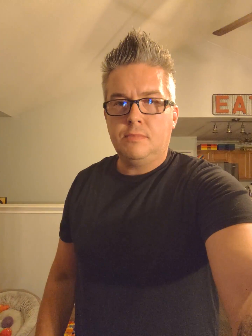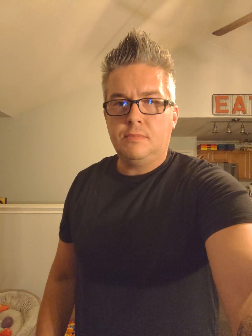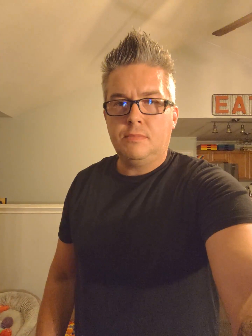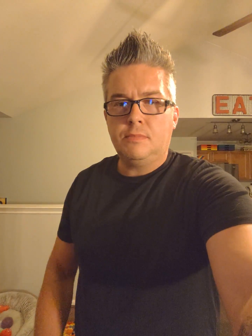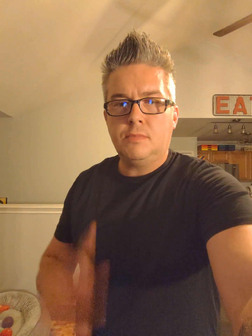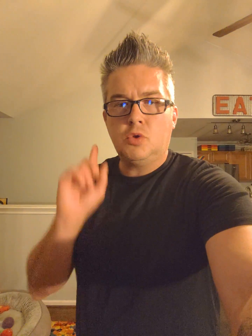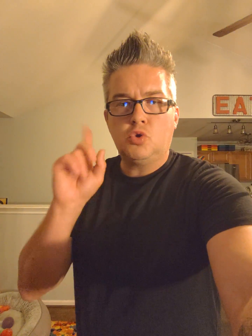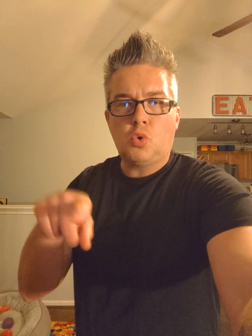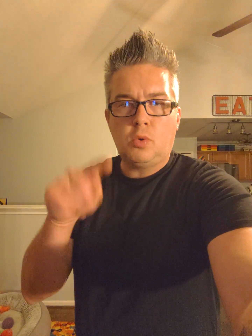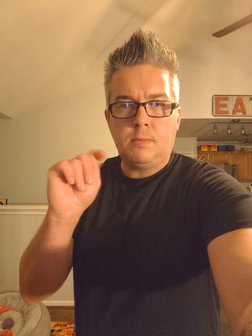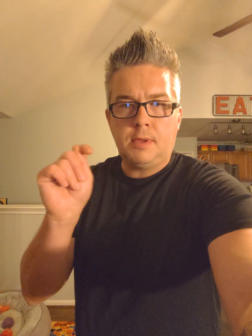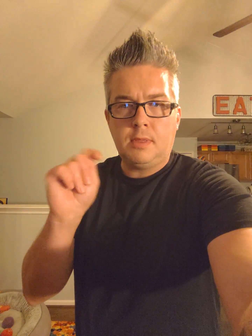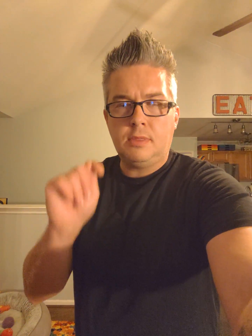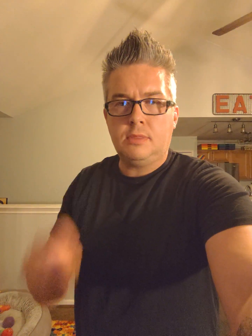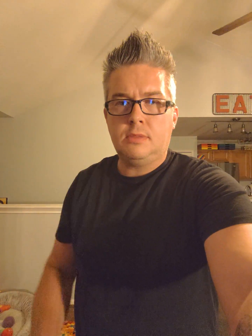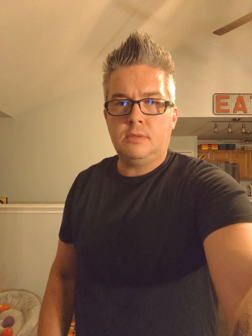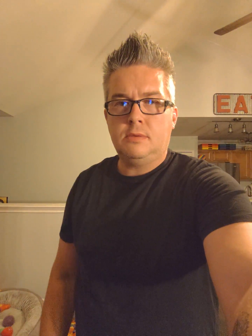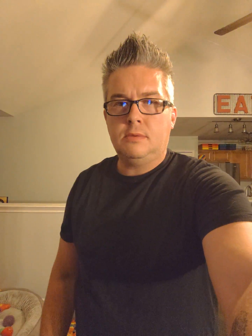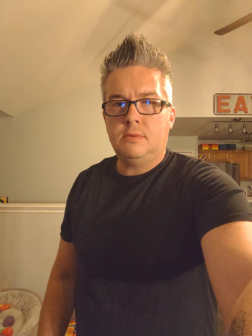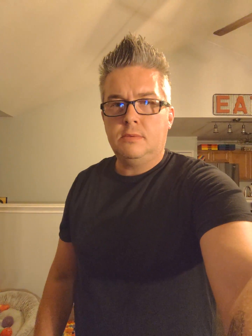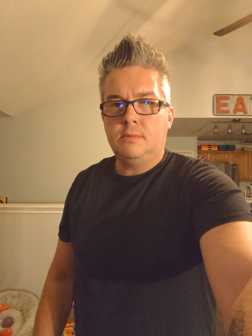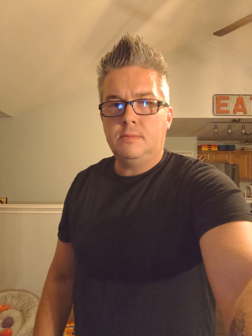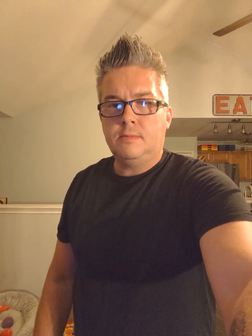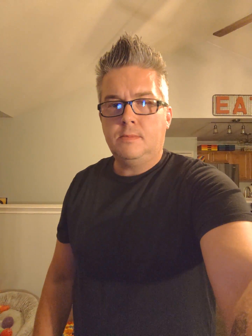go potty